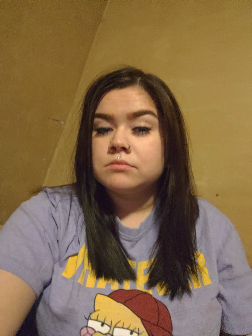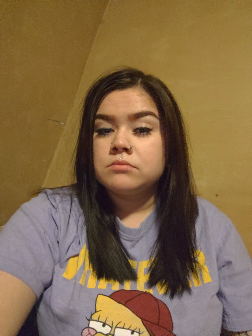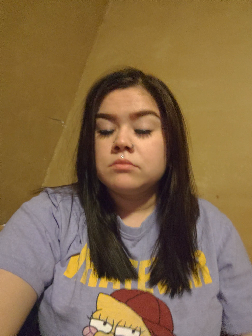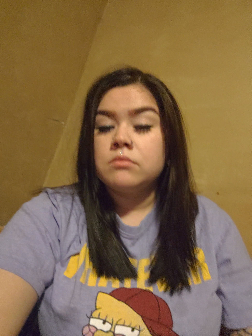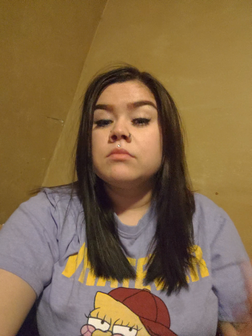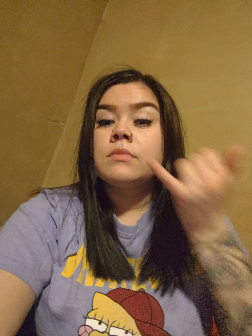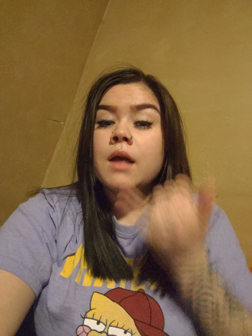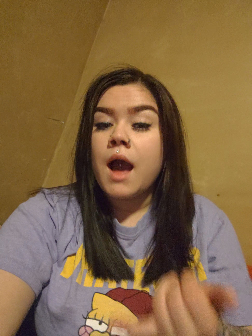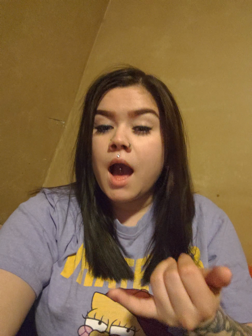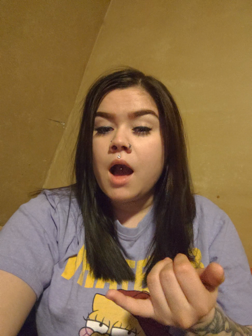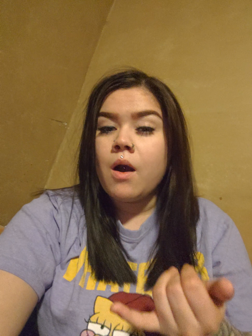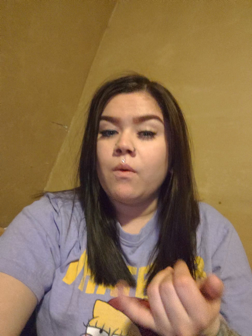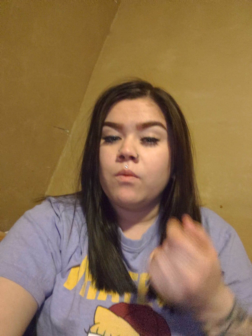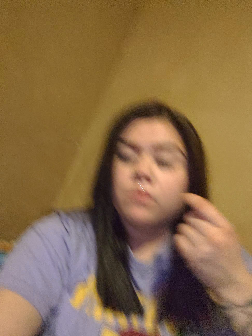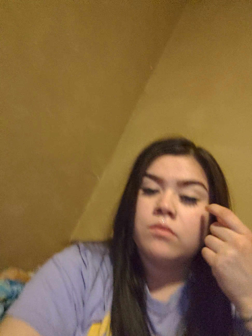now